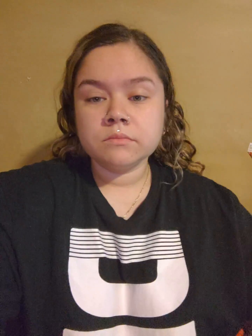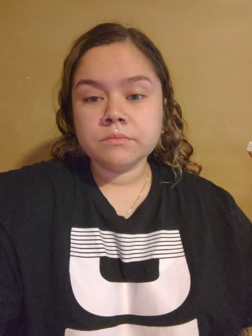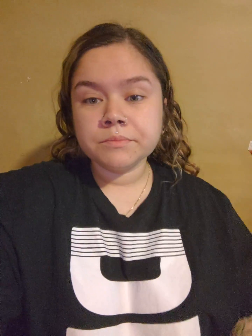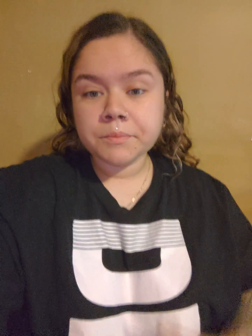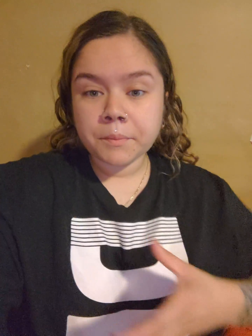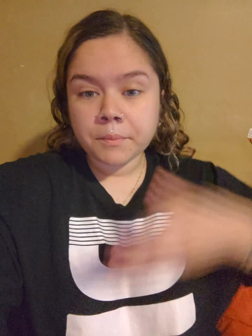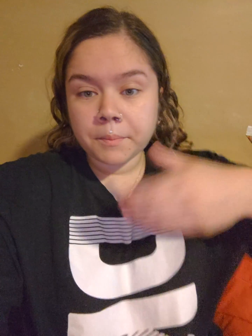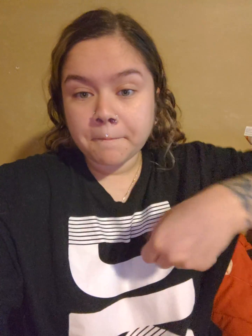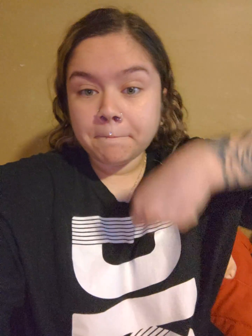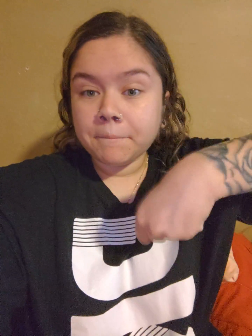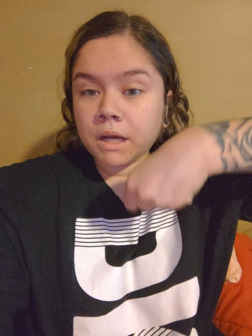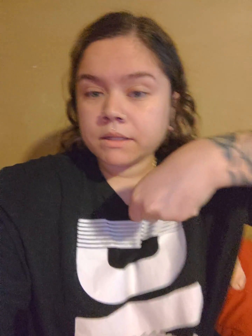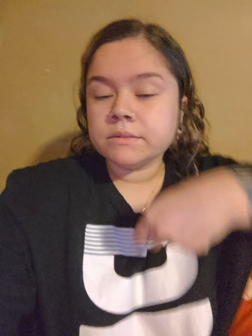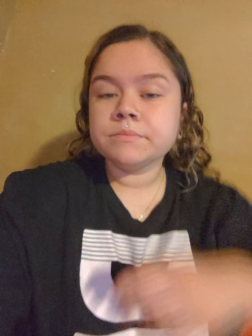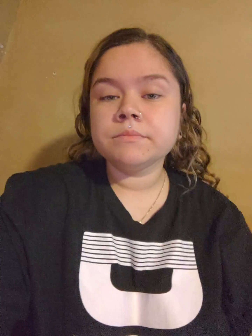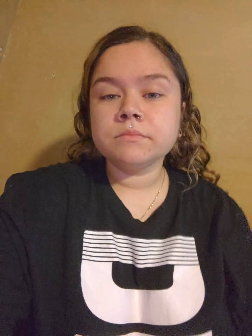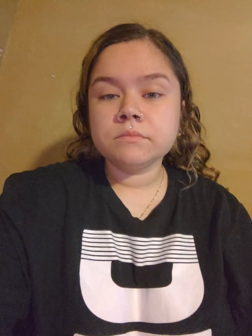bucket